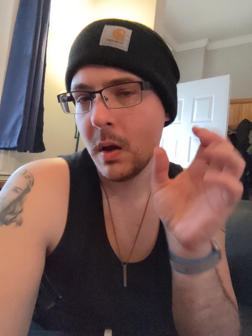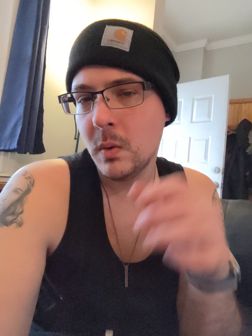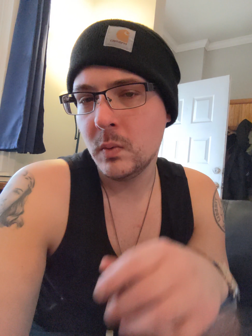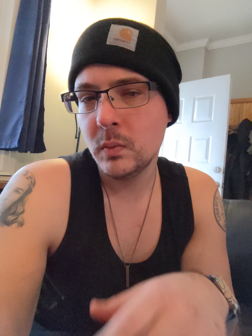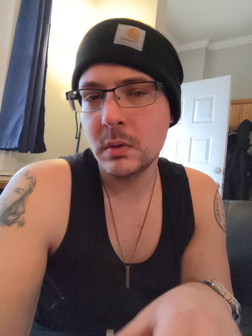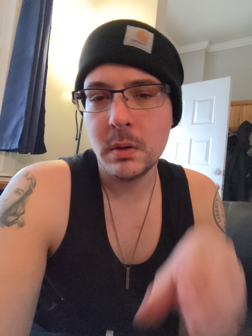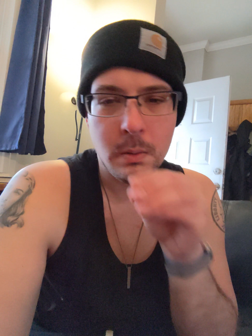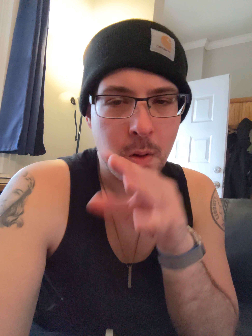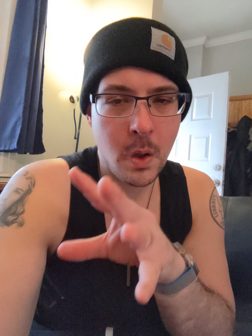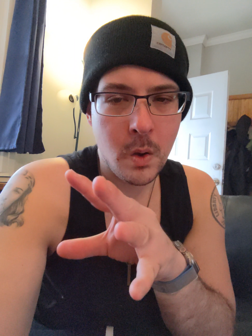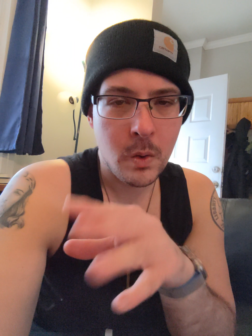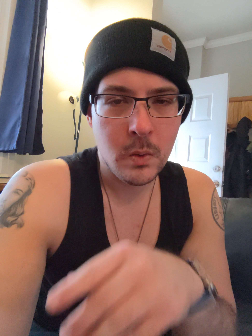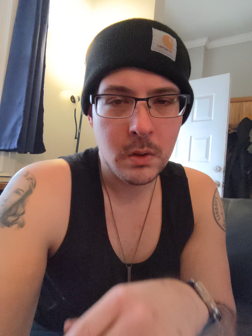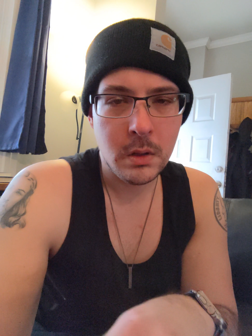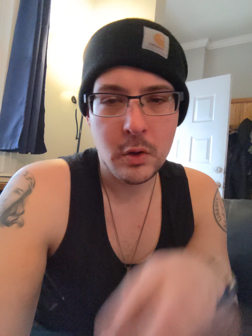blow